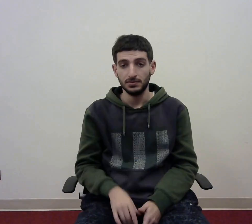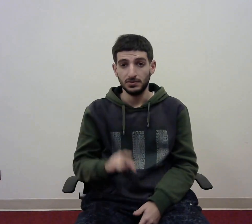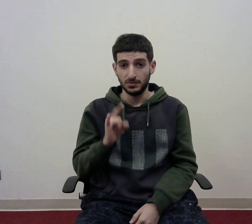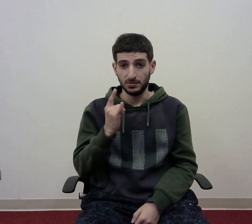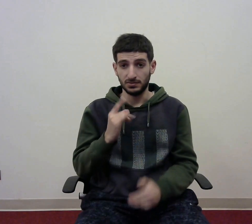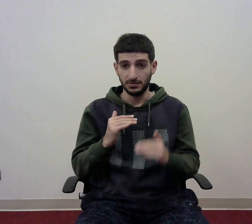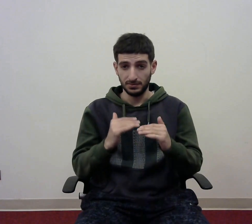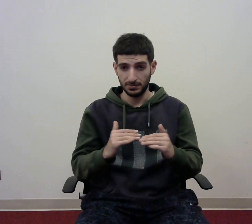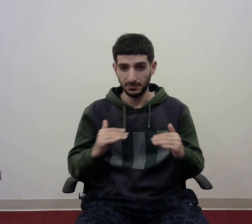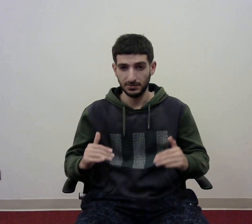uşaq